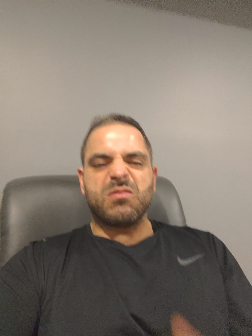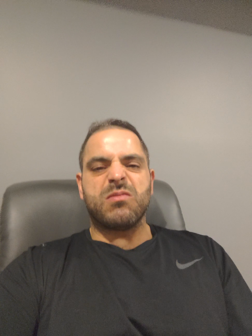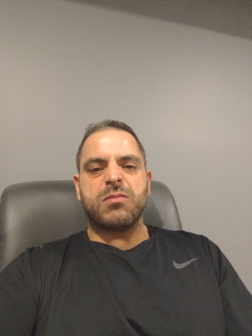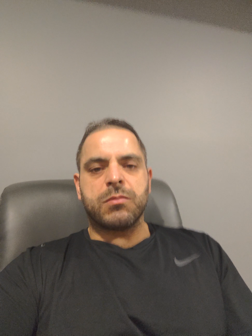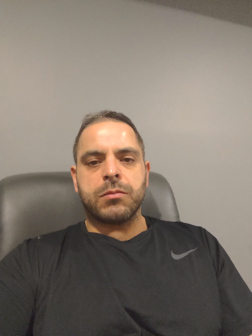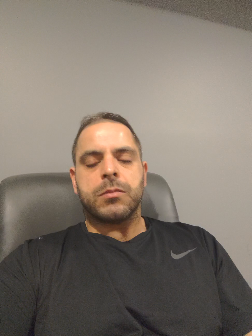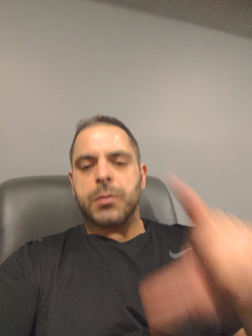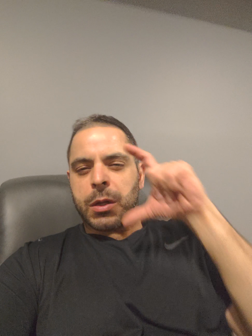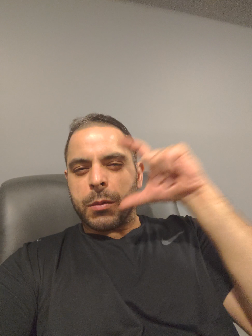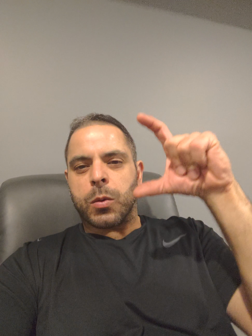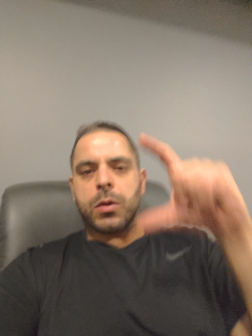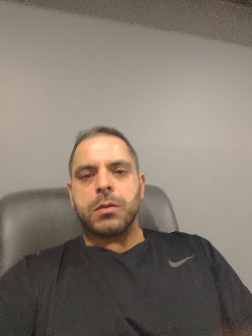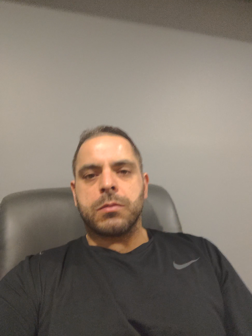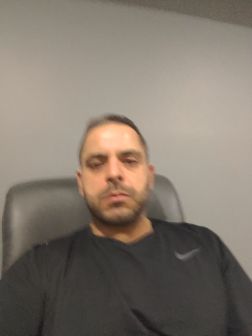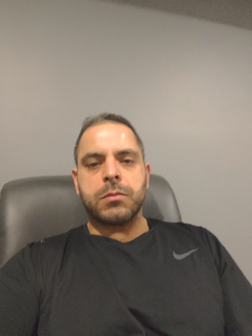moon